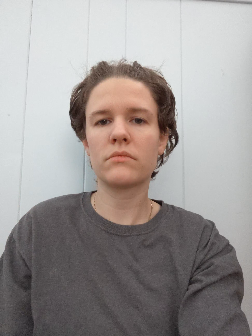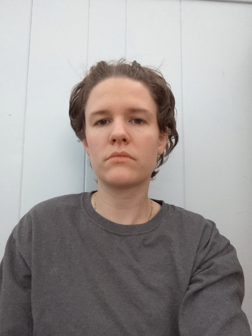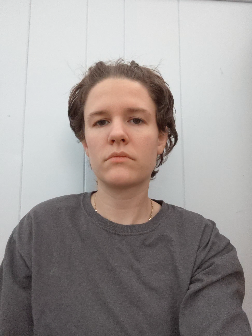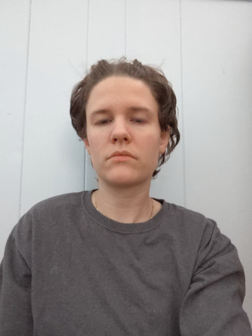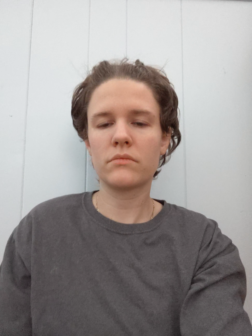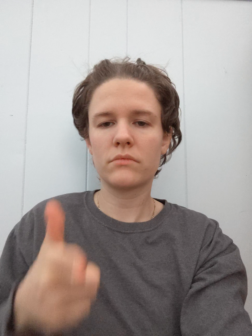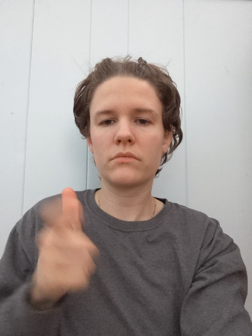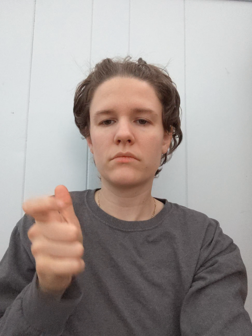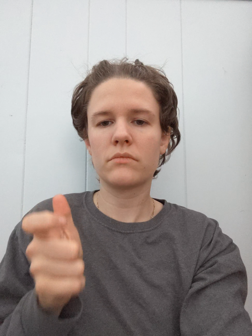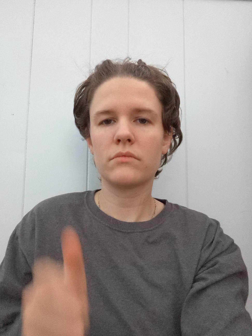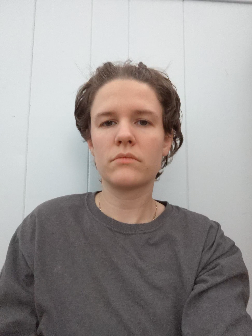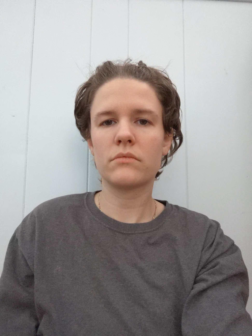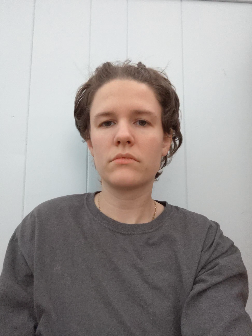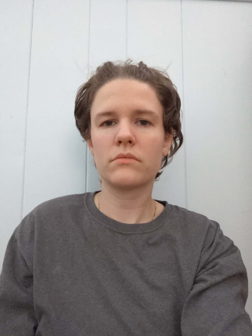fast